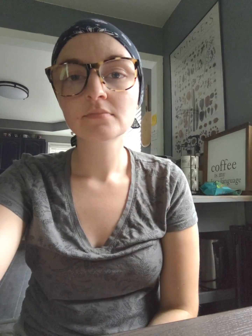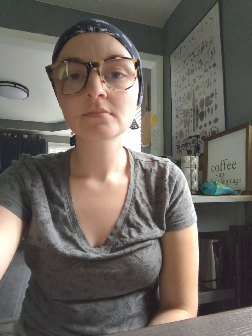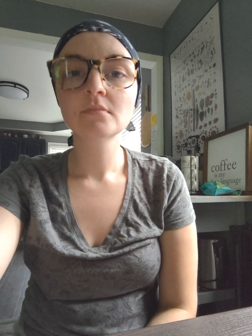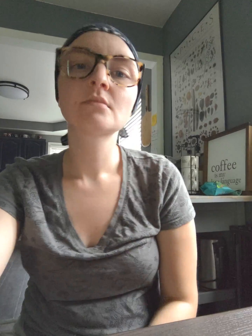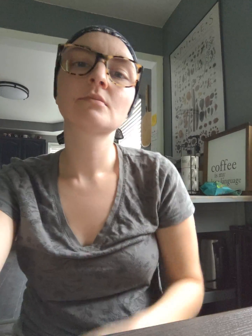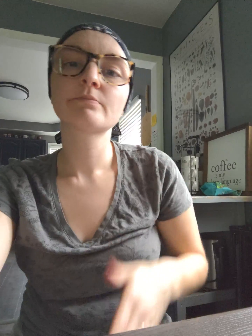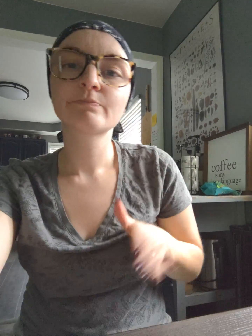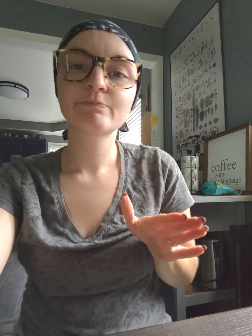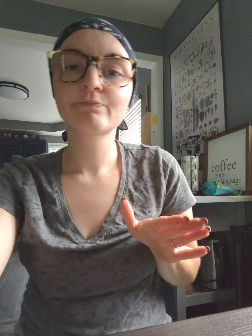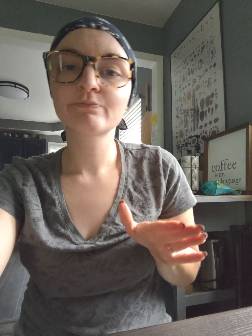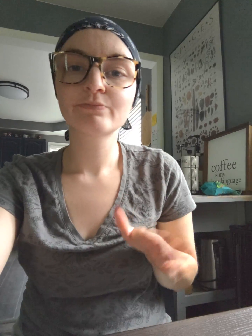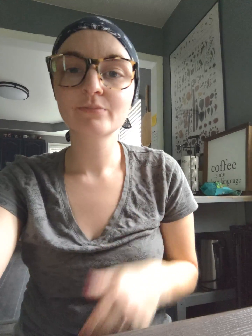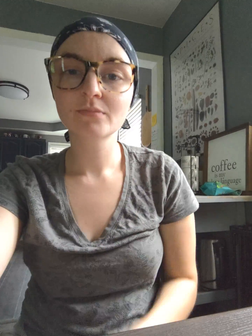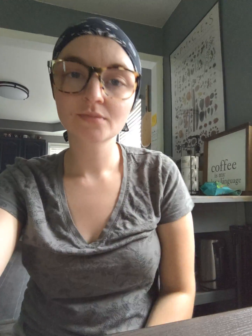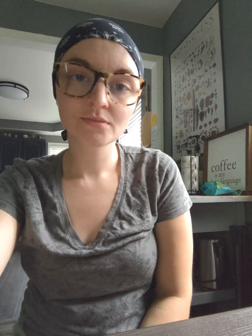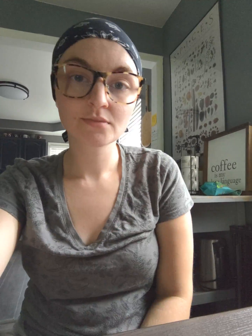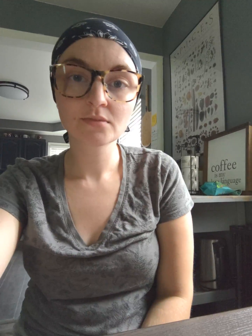penguin